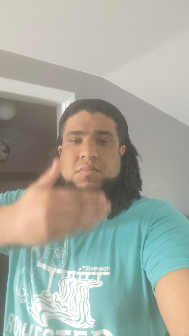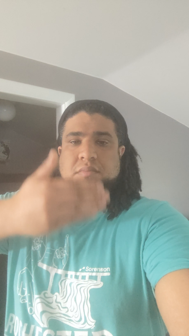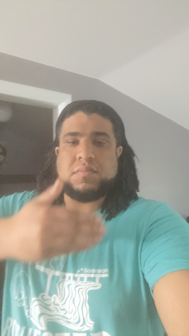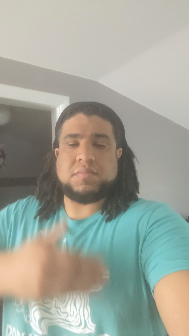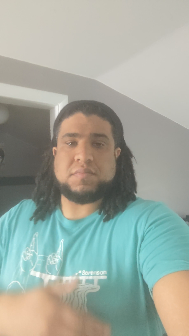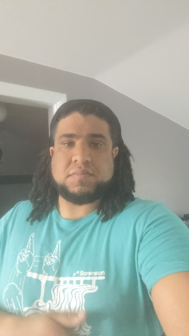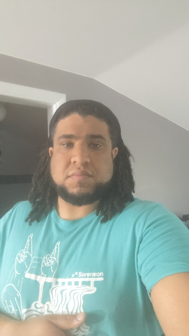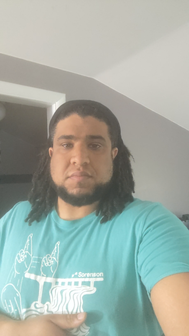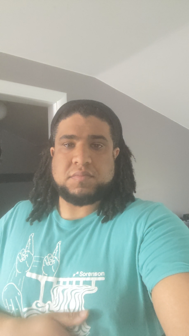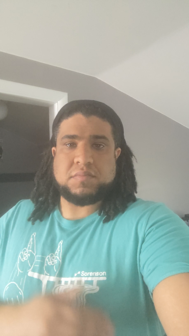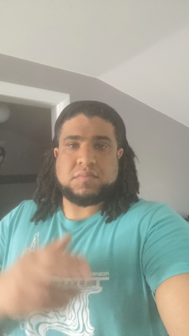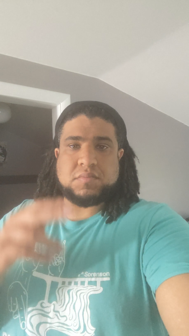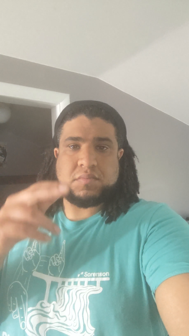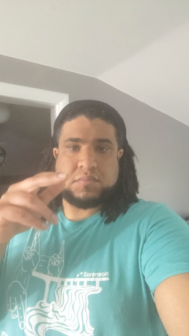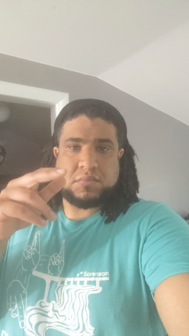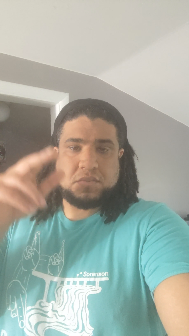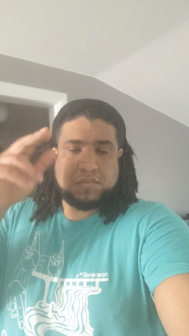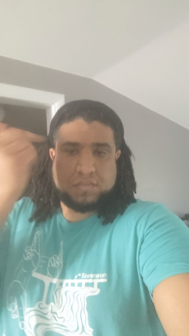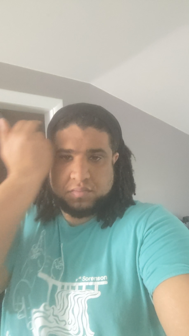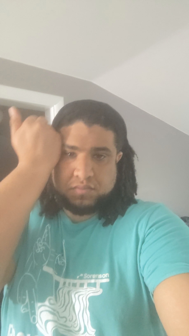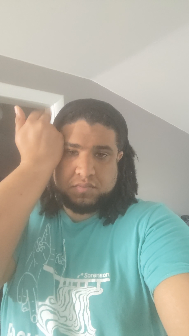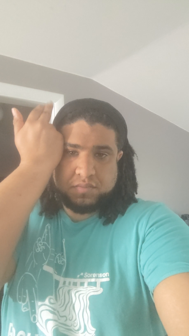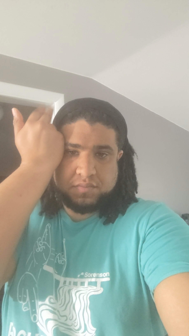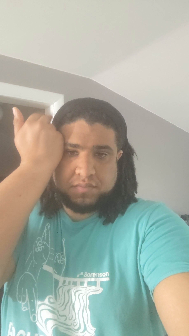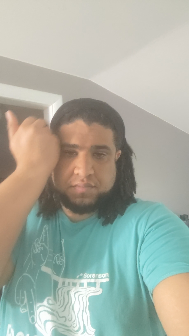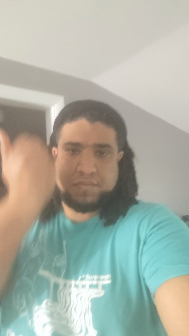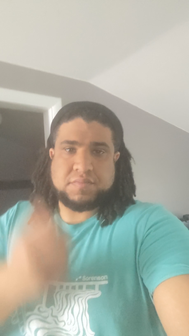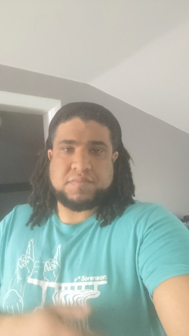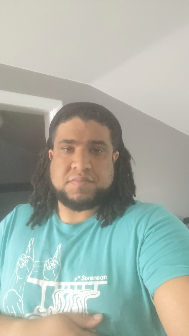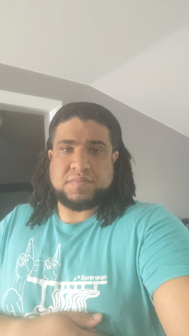rabbit